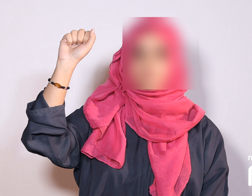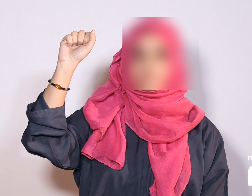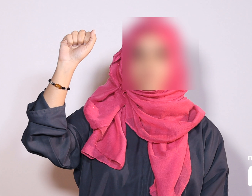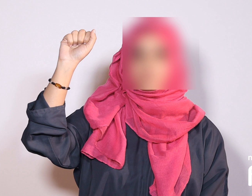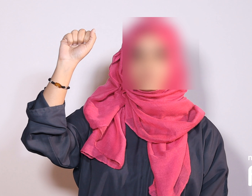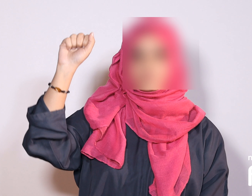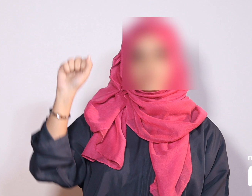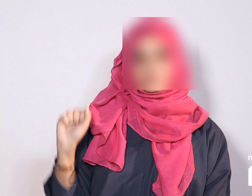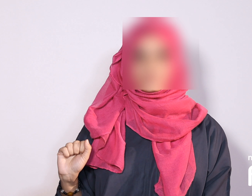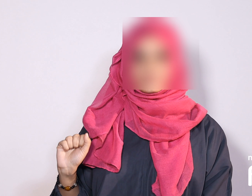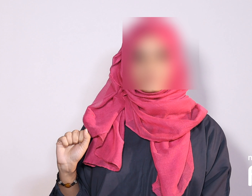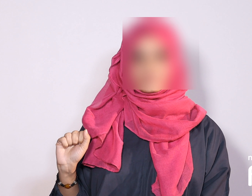آ